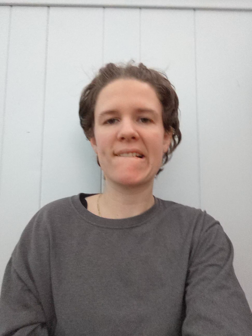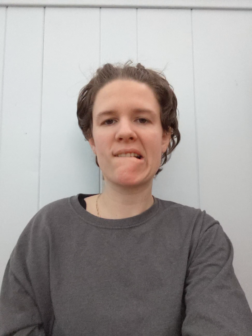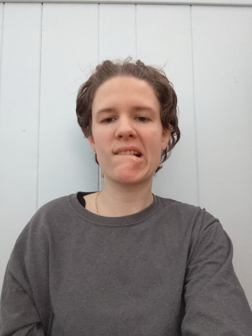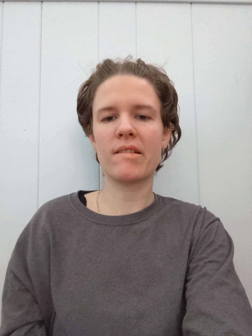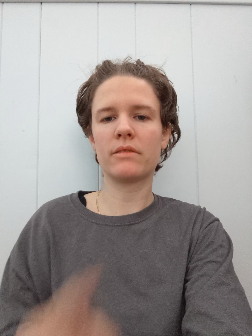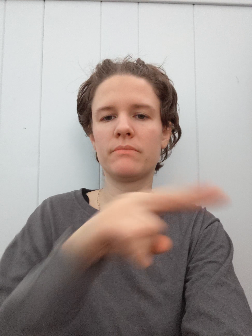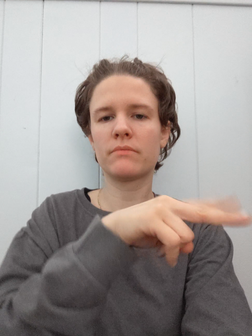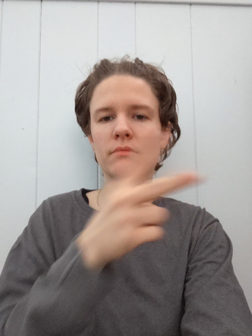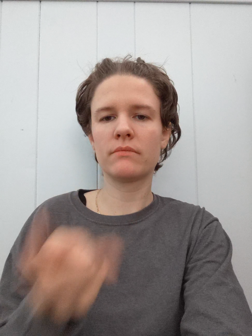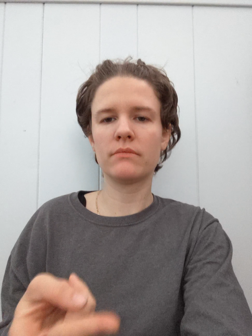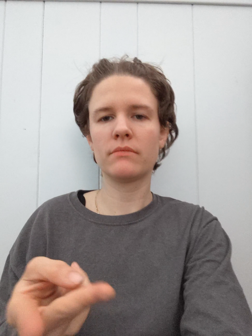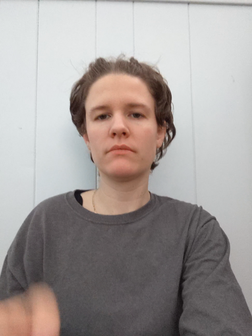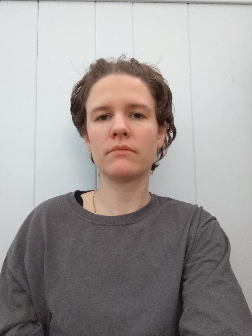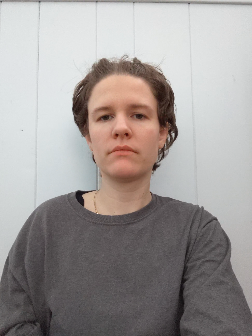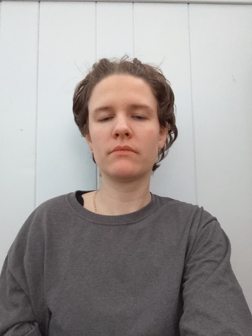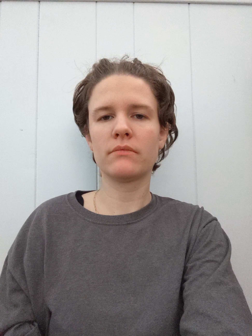fall